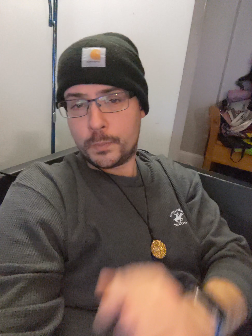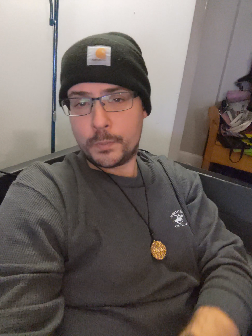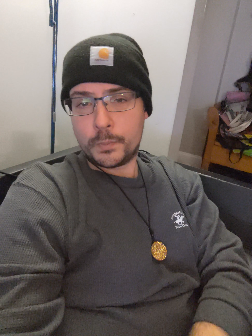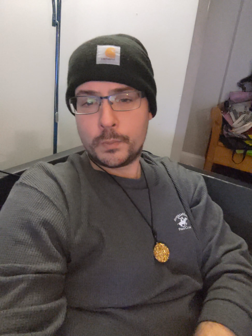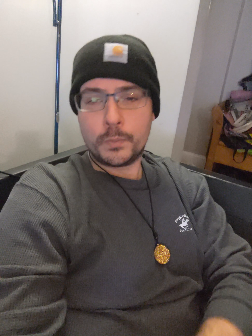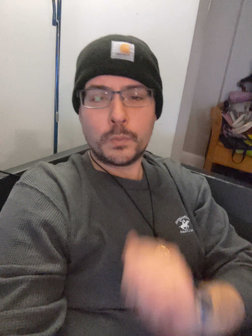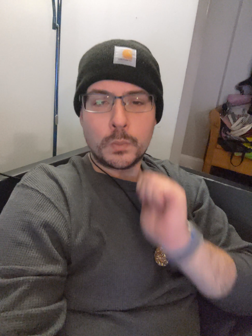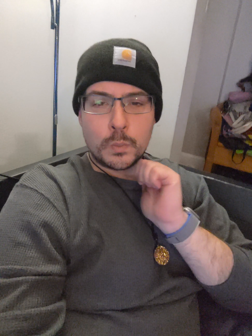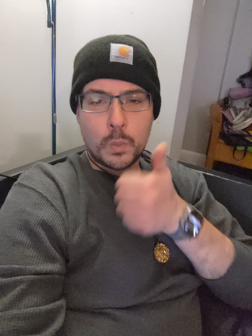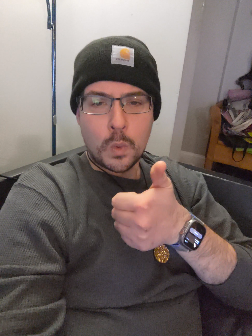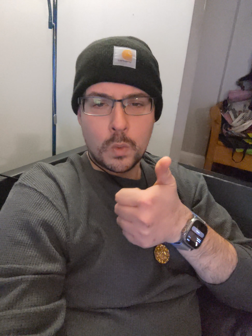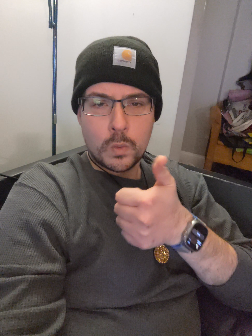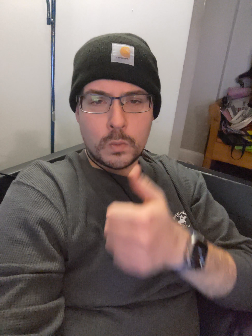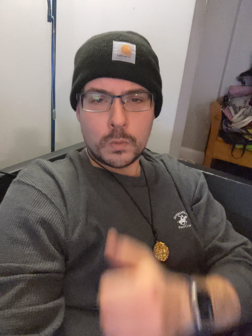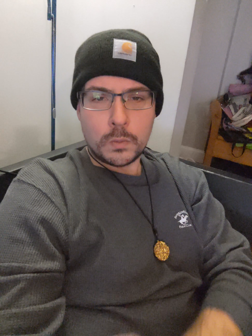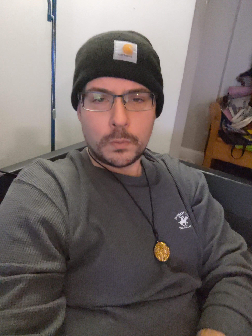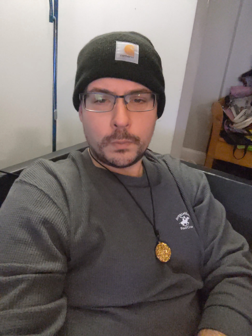tomorrow